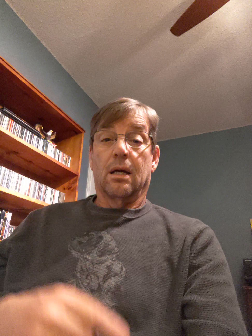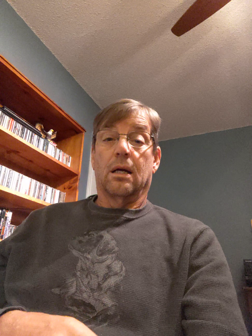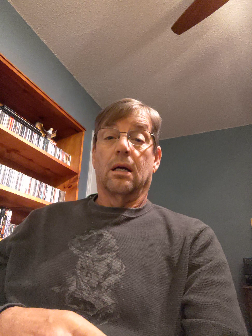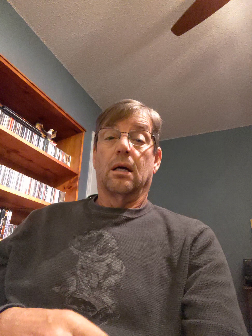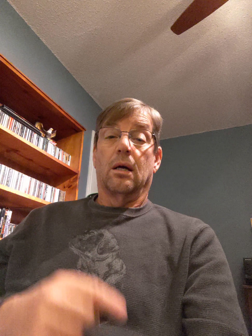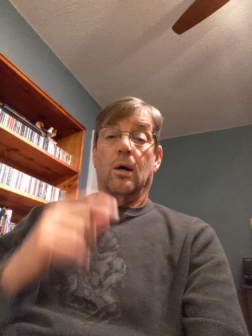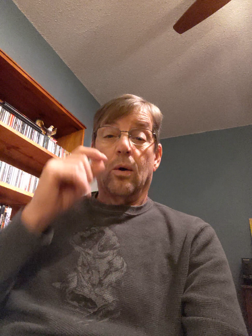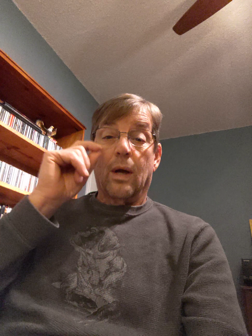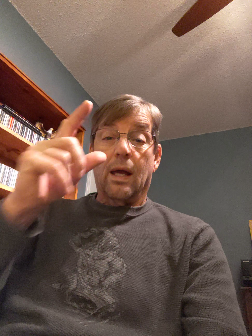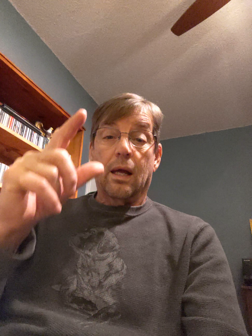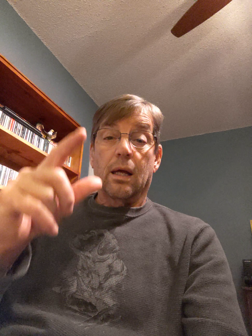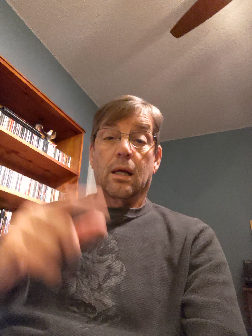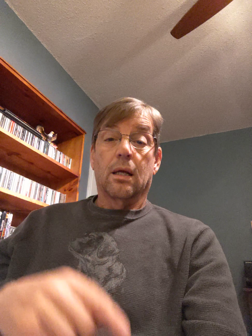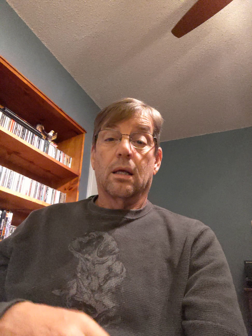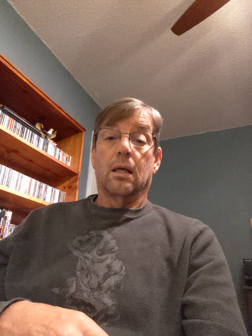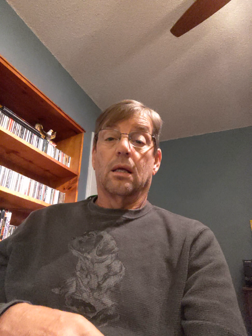awake